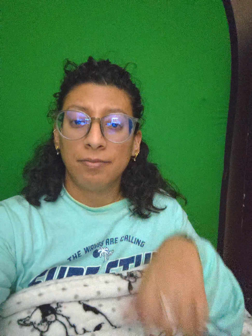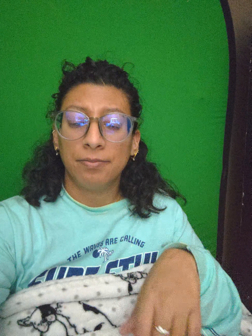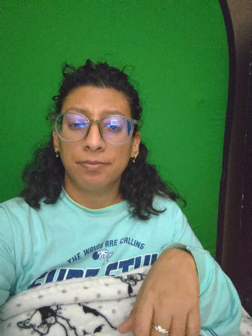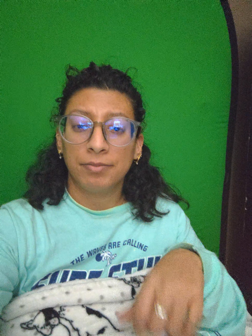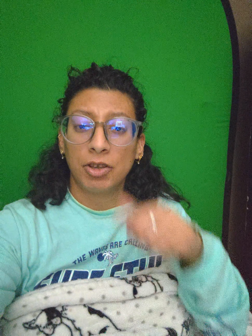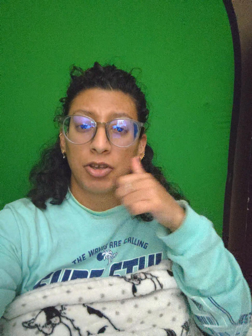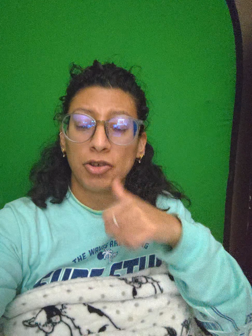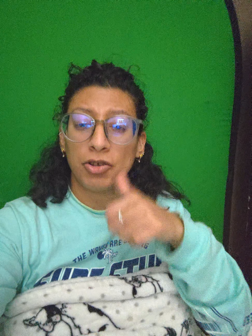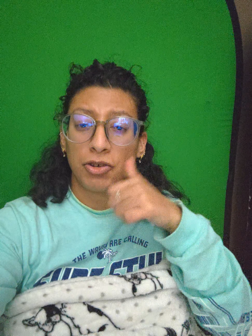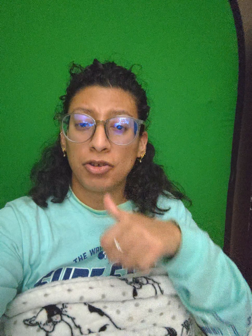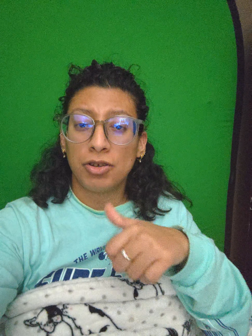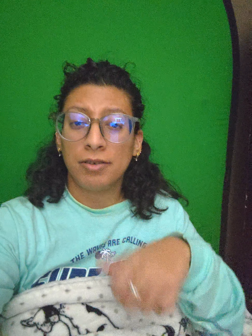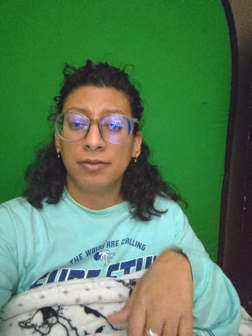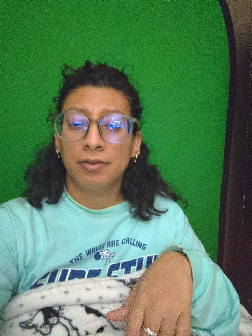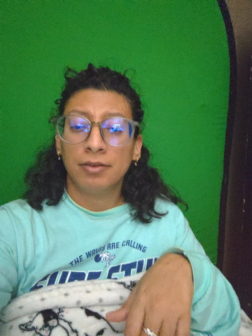girl